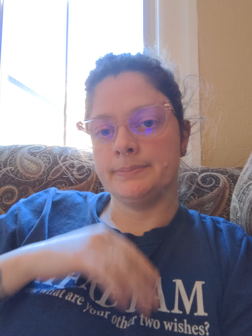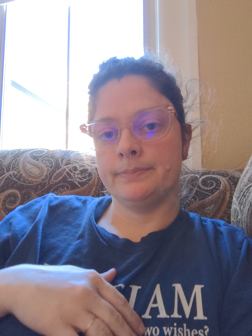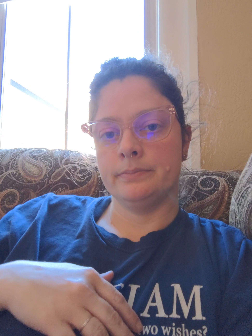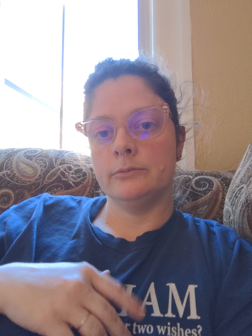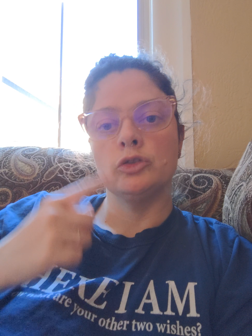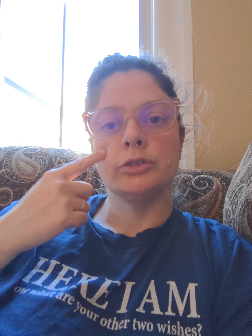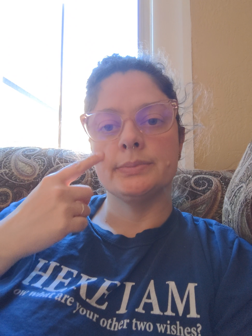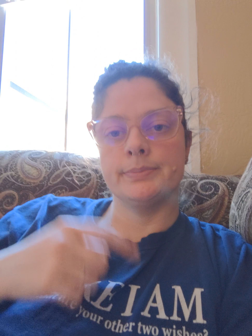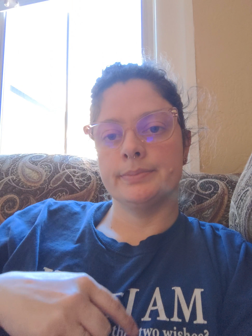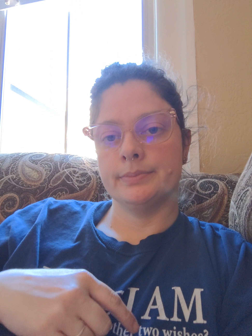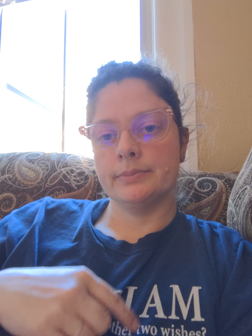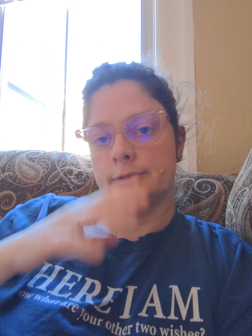cheek